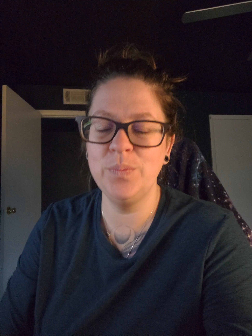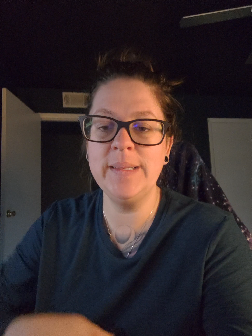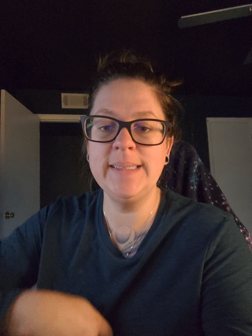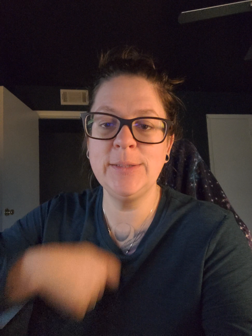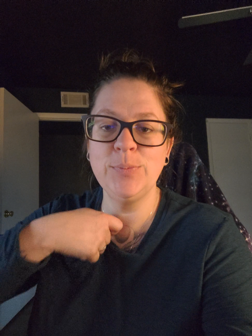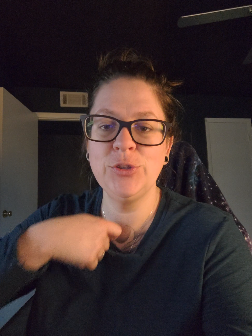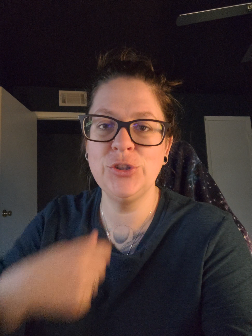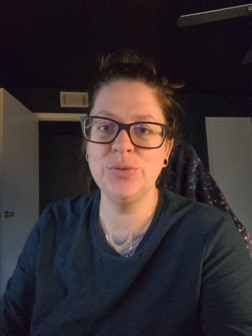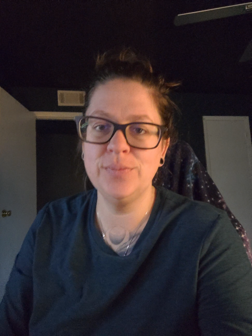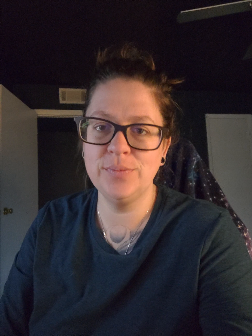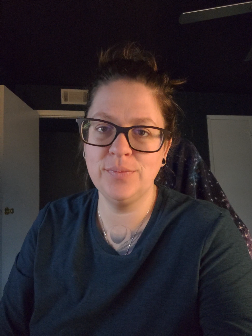zipper